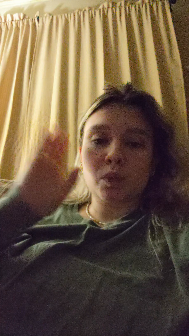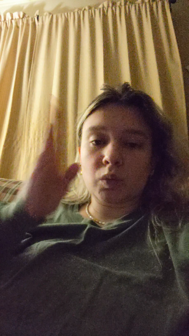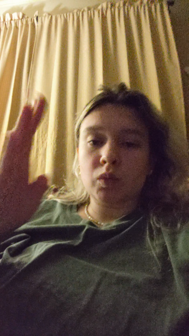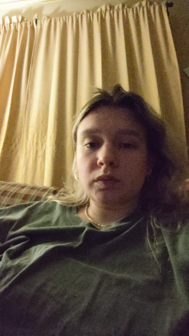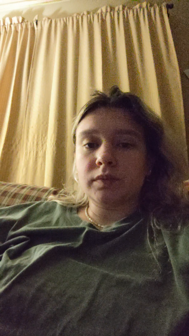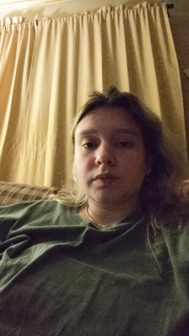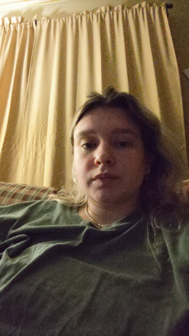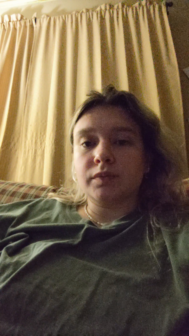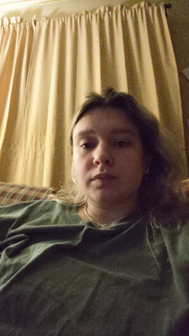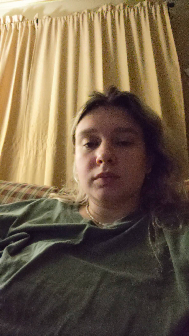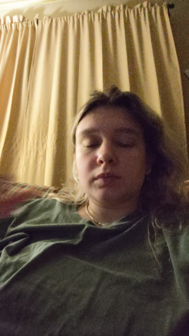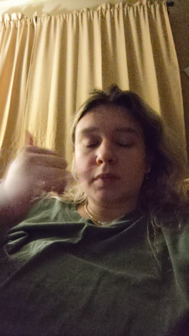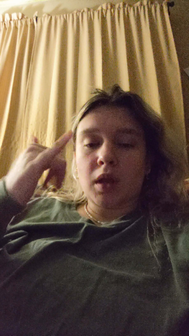party